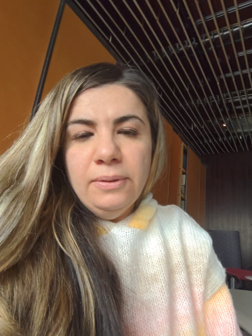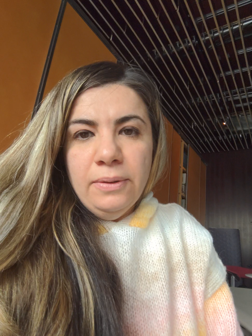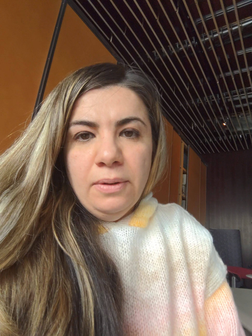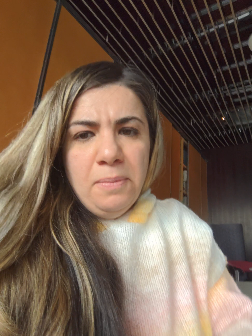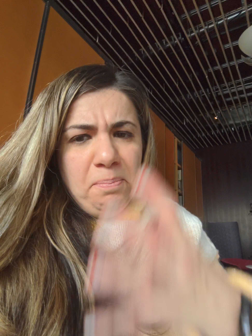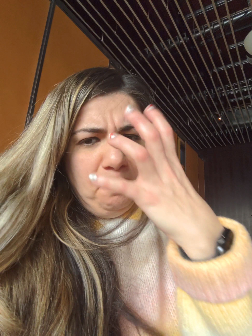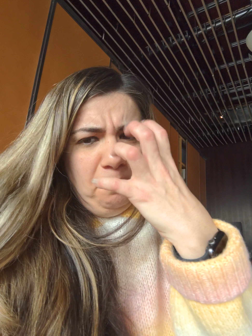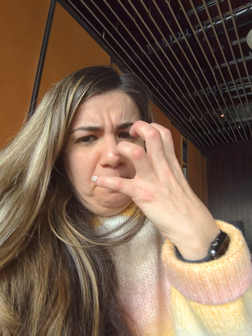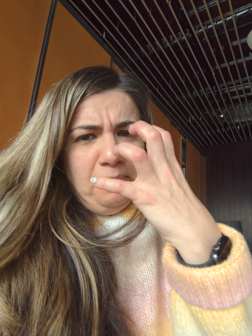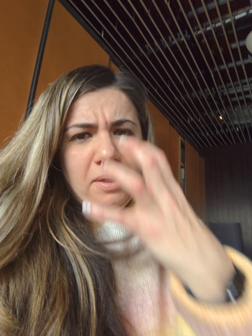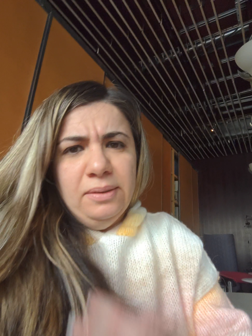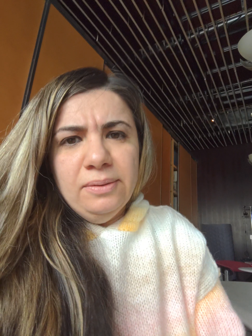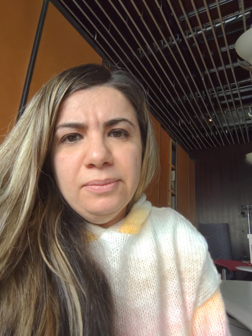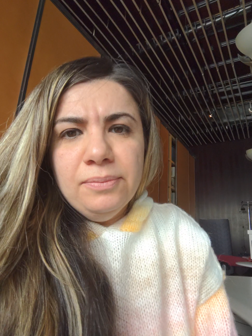mad